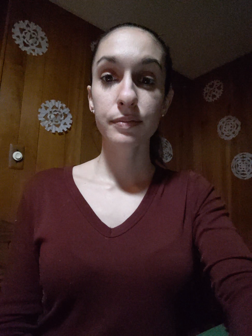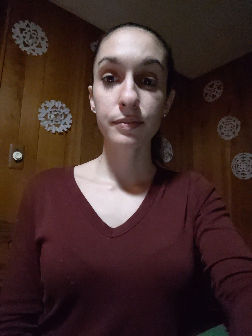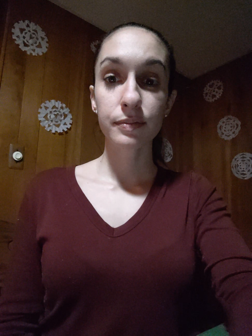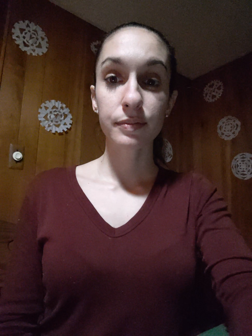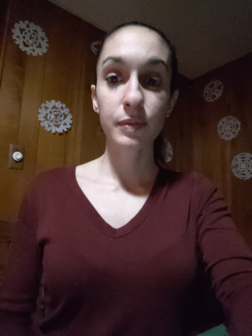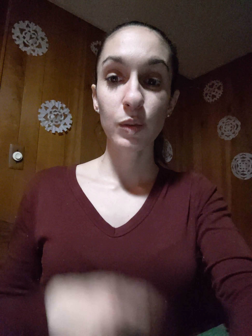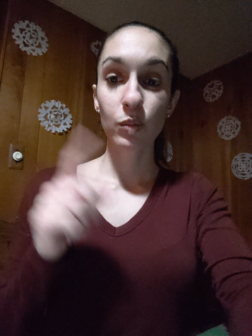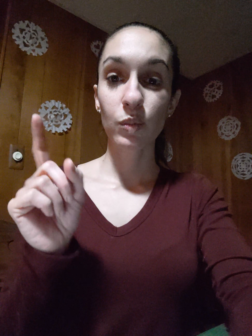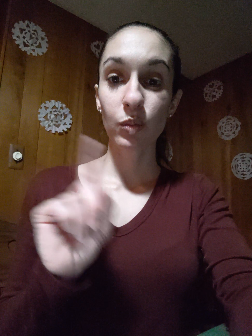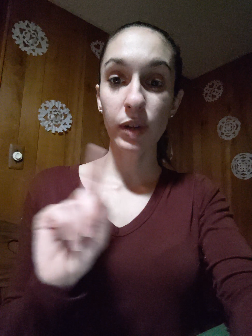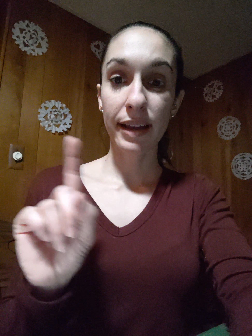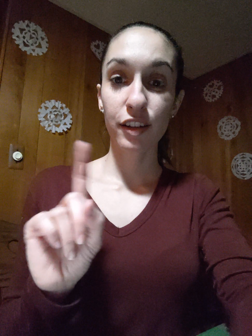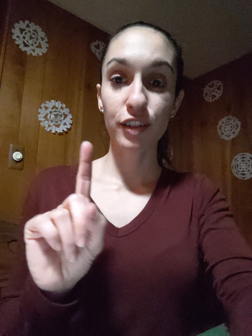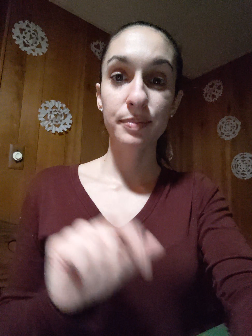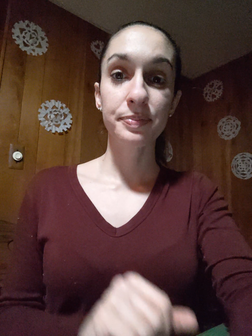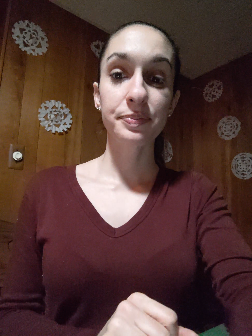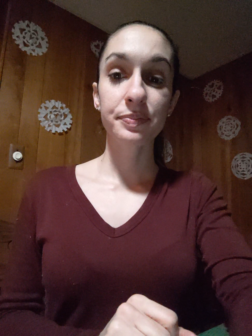where